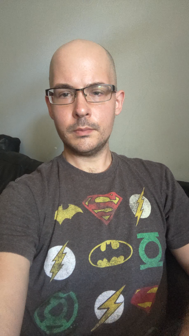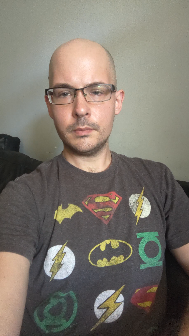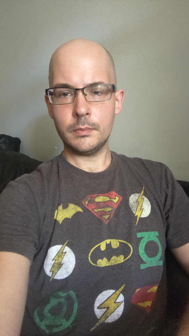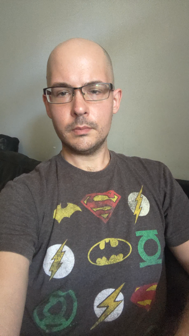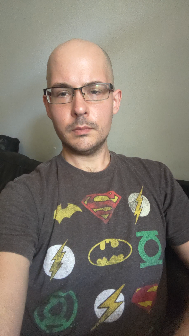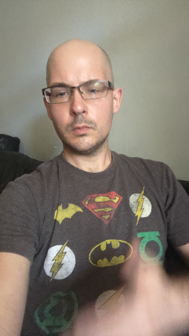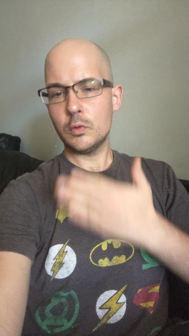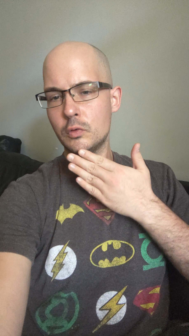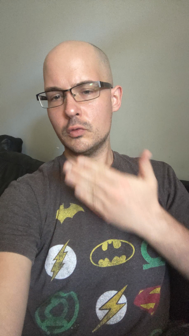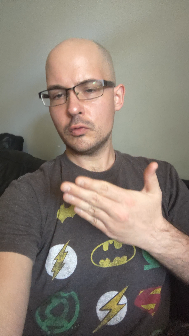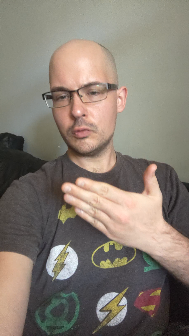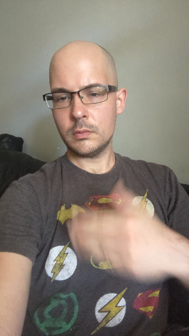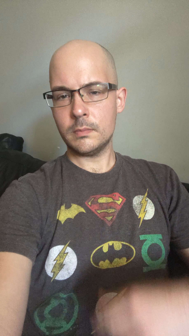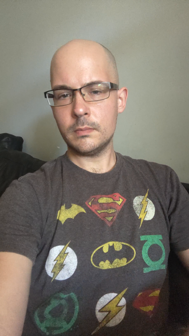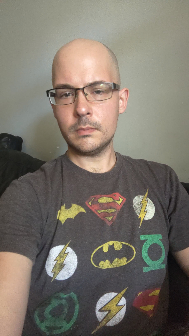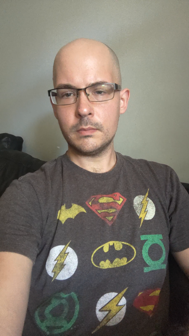good